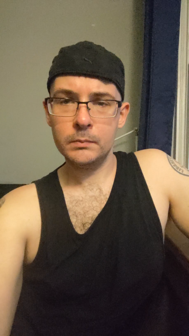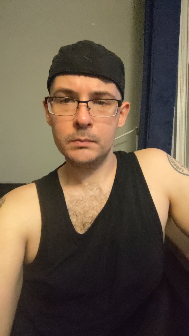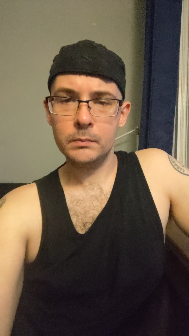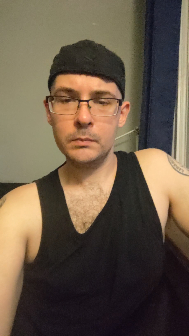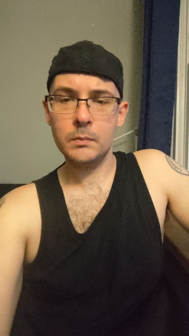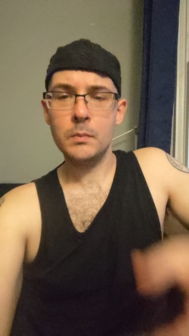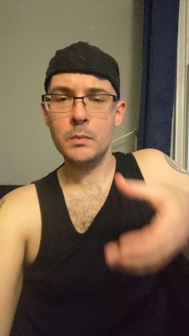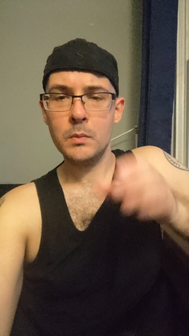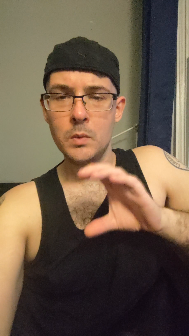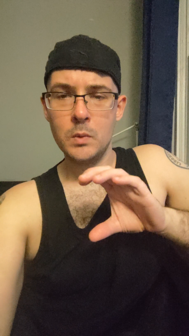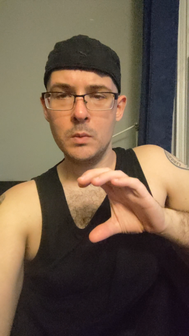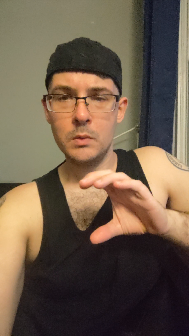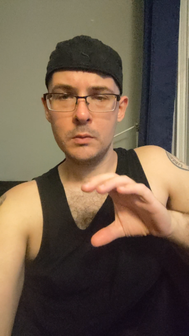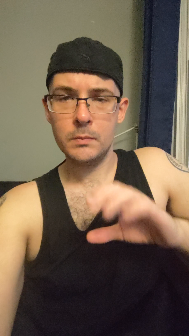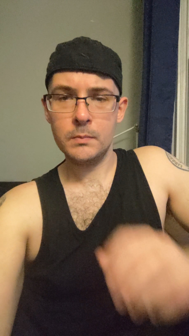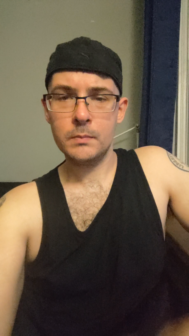pour